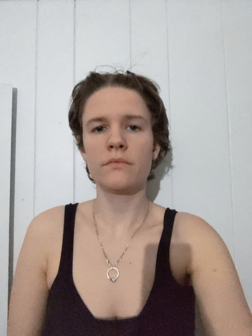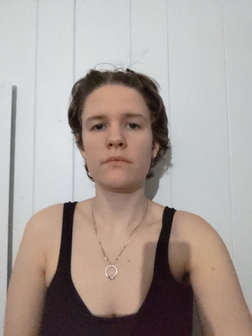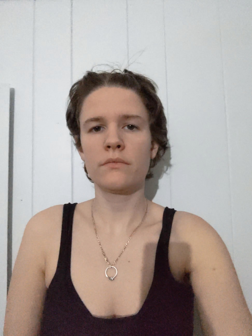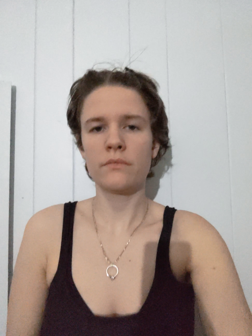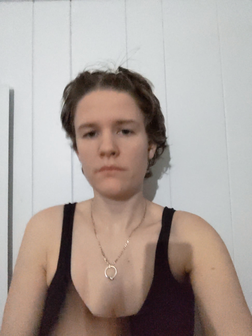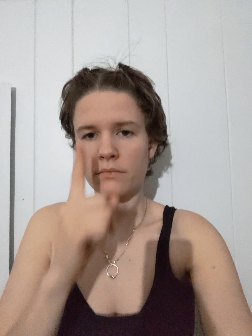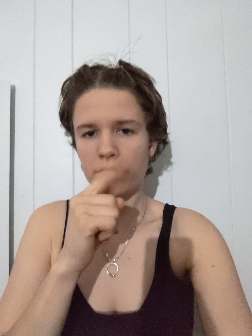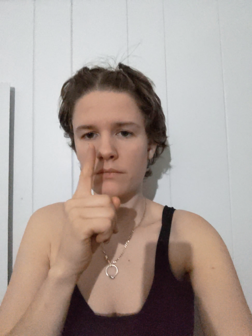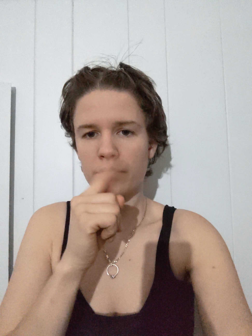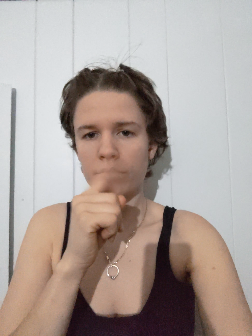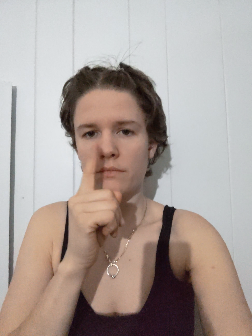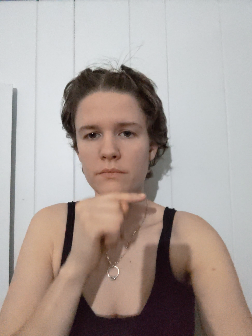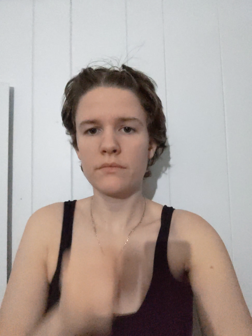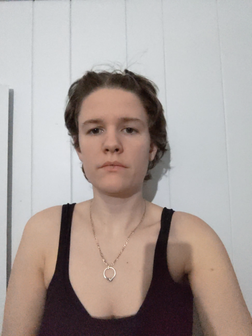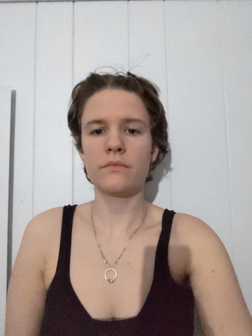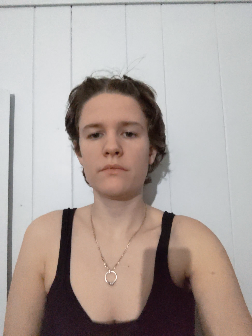mouse